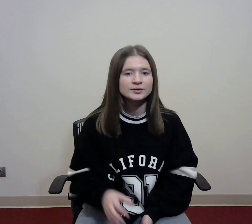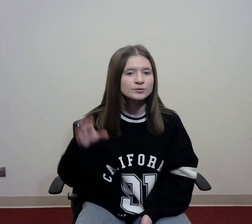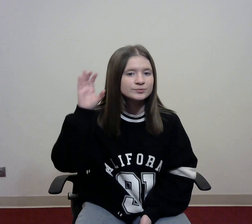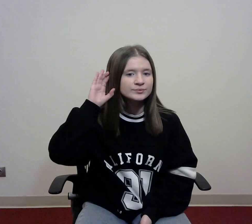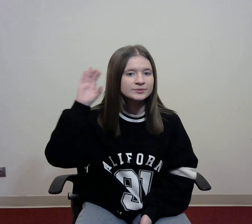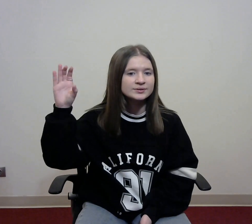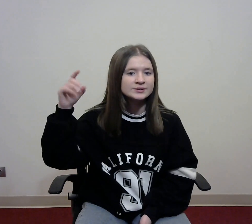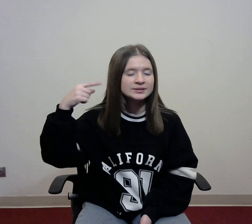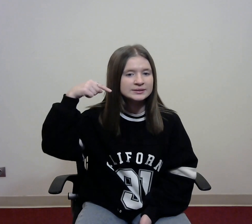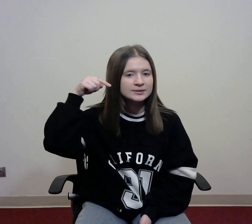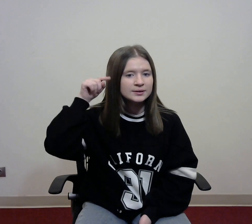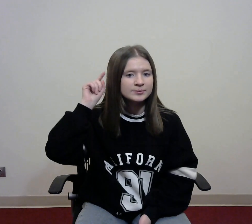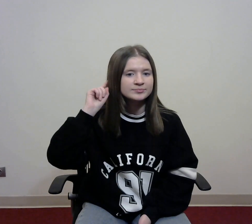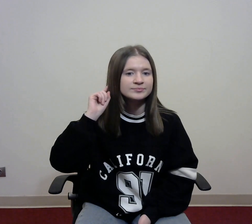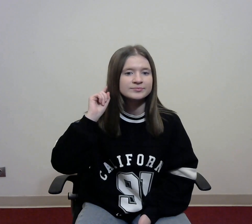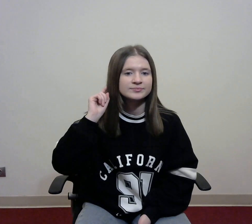eşitmə aparatı